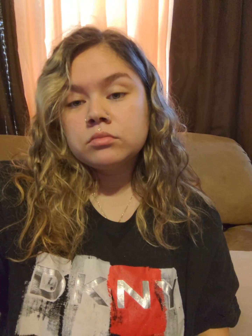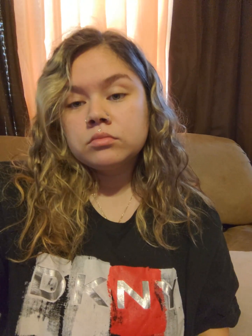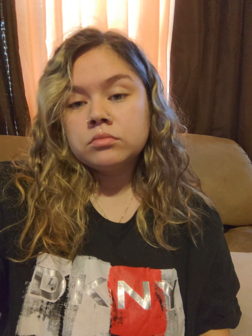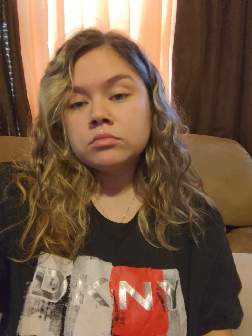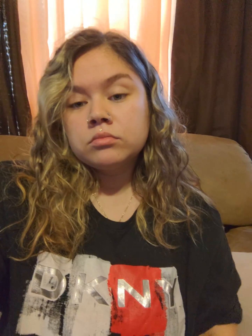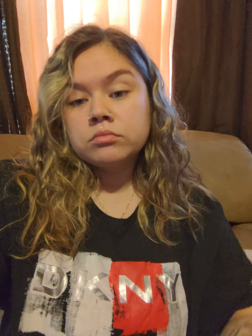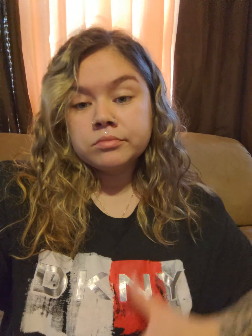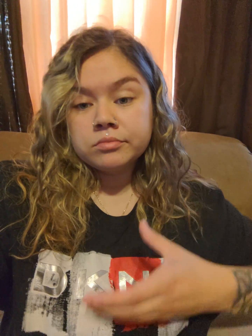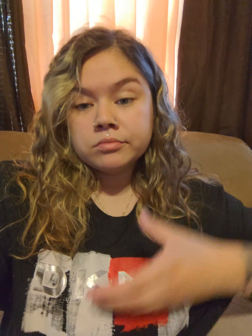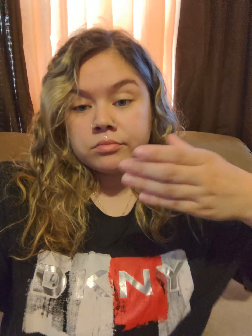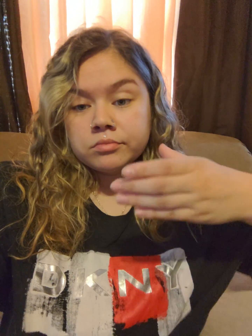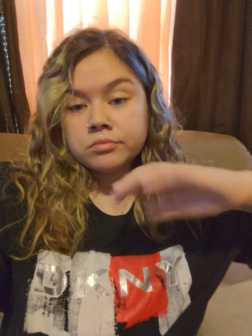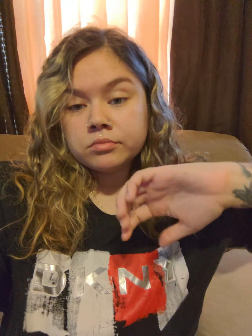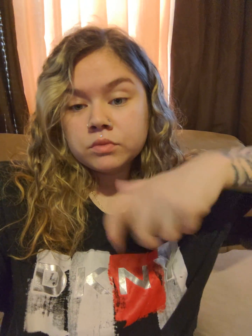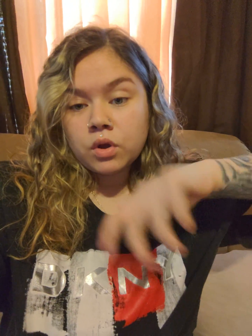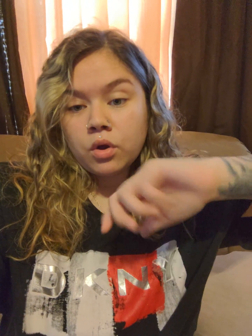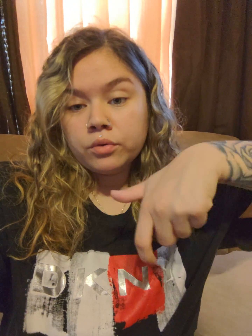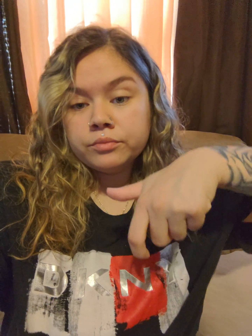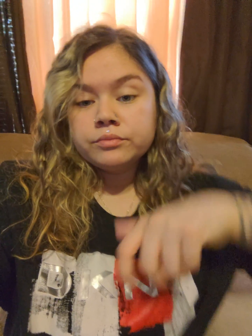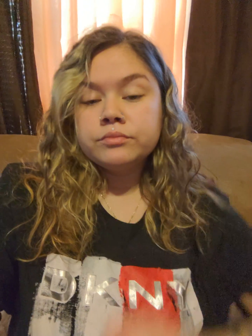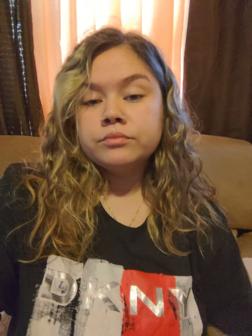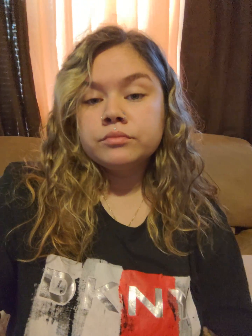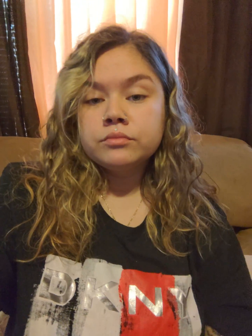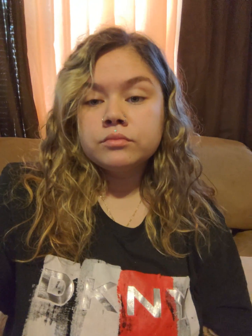jar